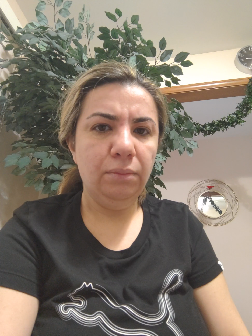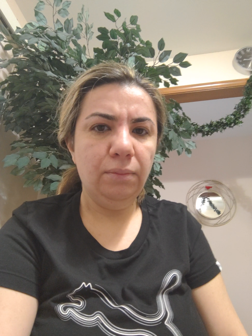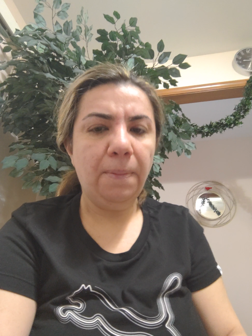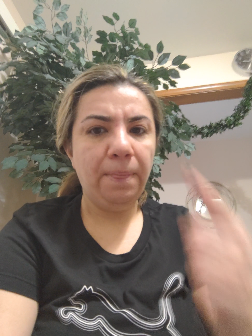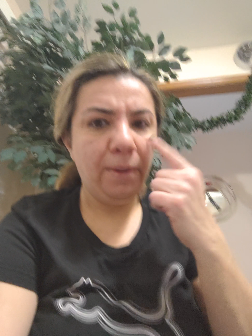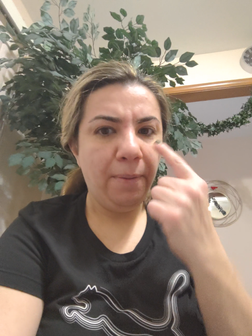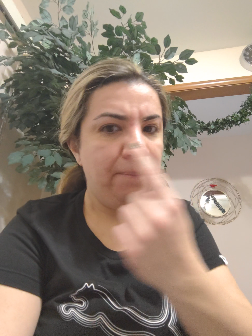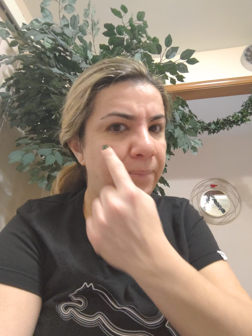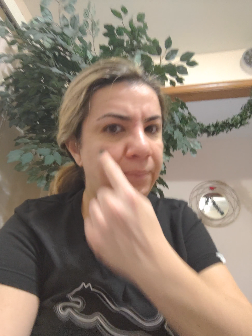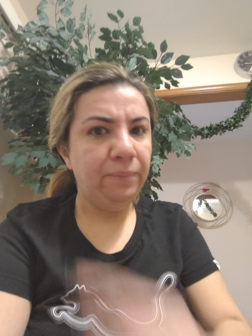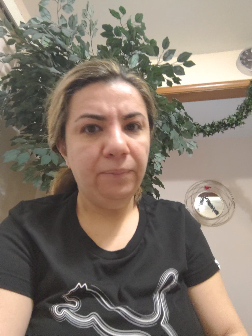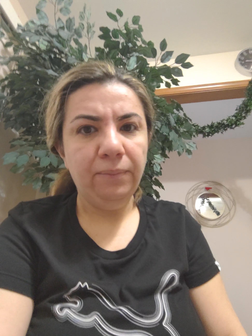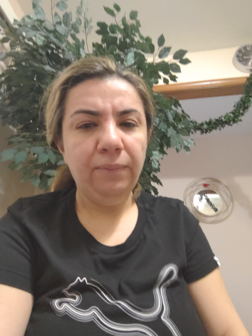eye